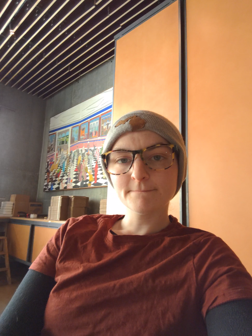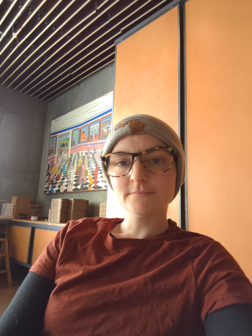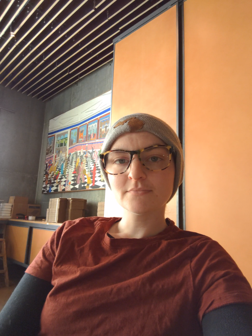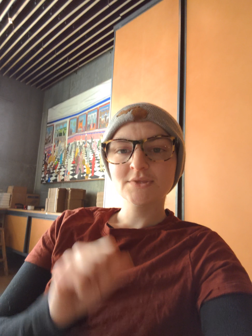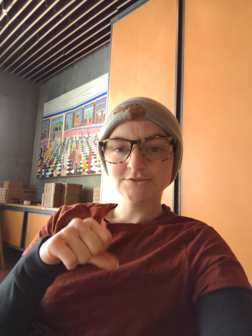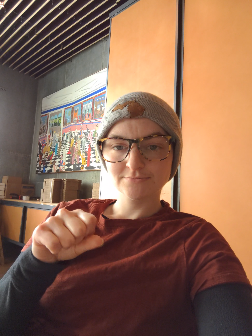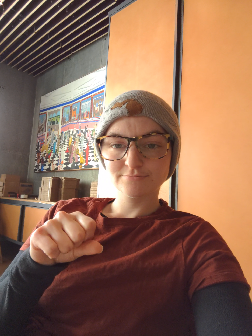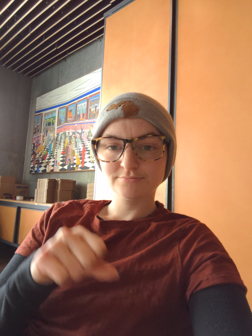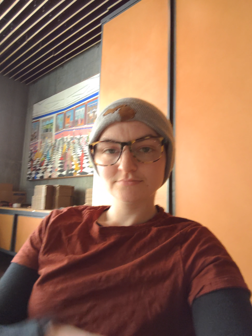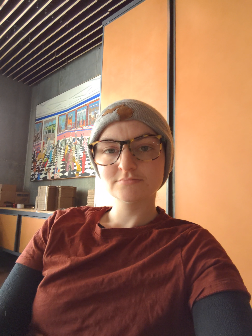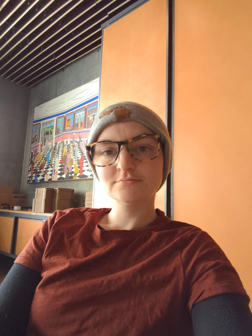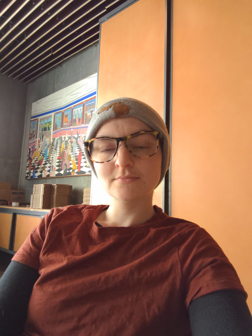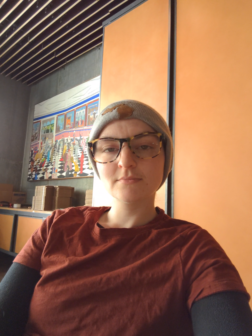yes